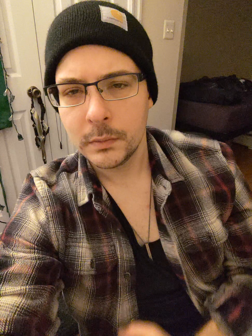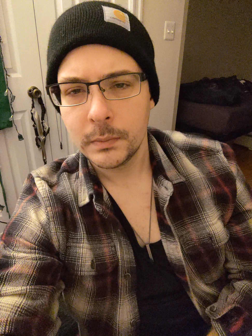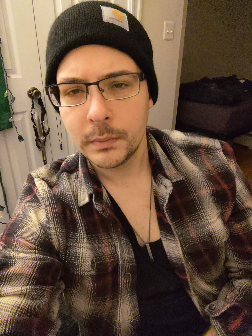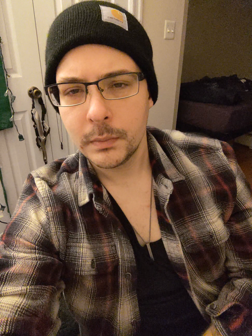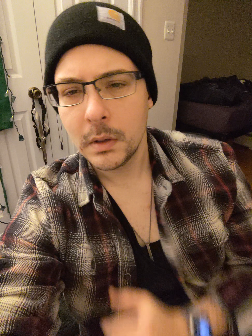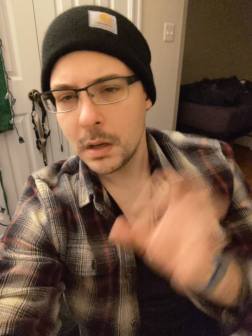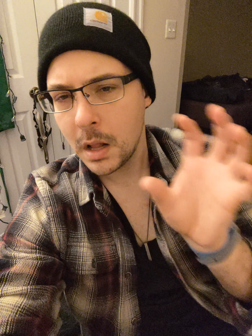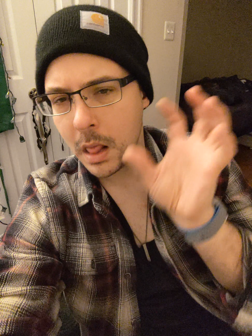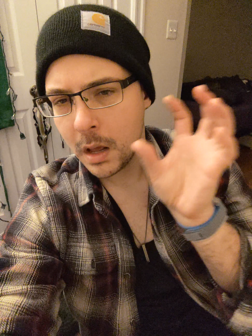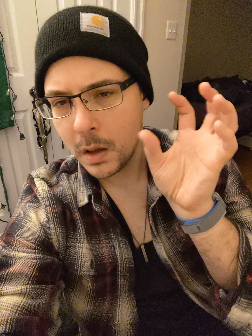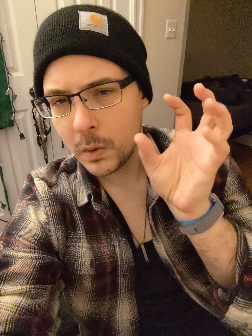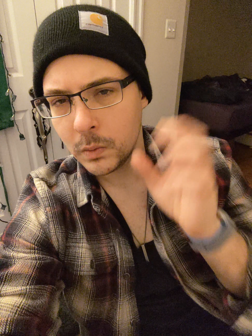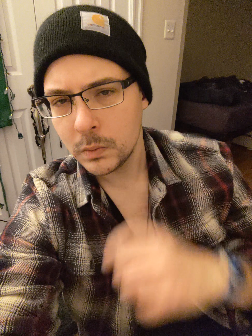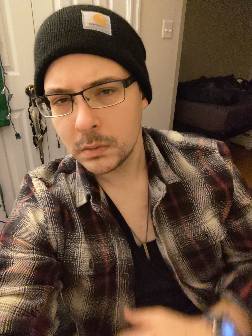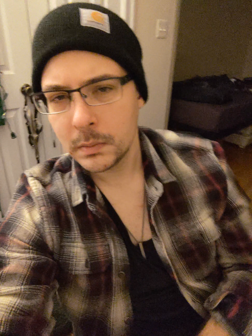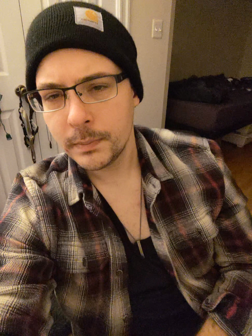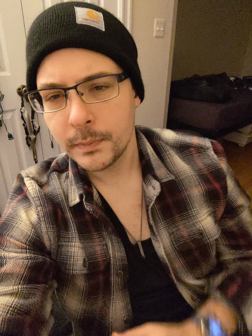cloud